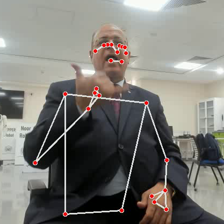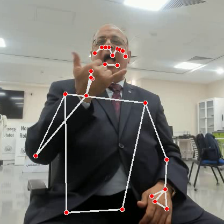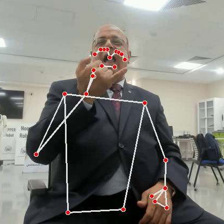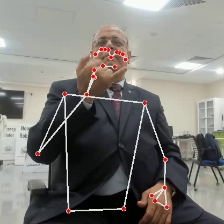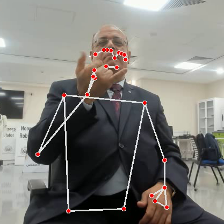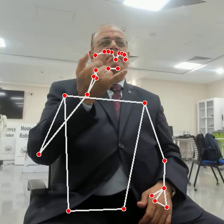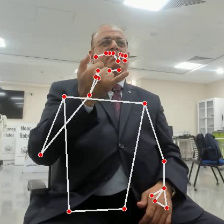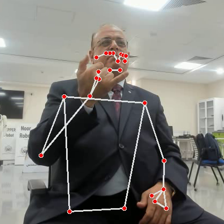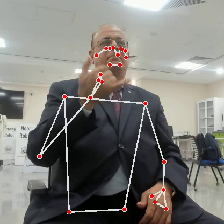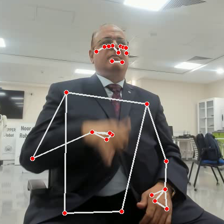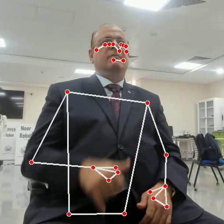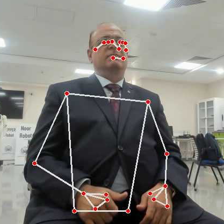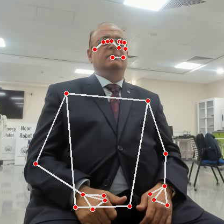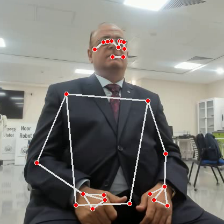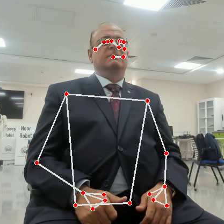alam